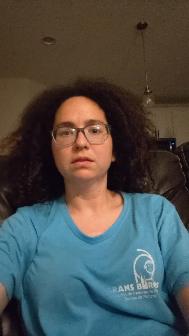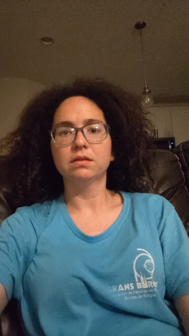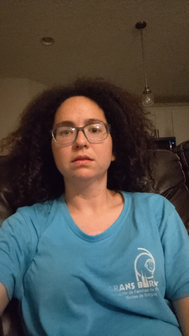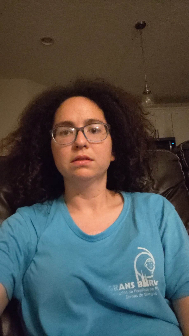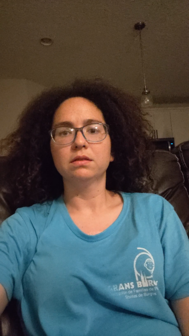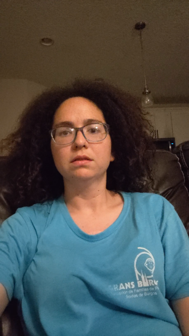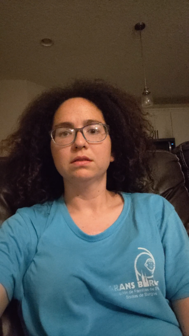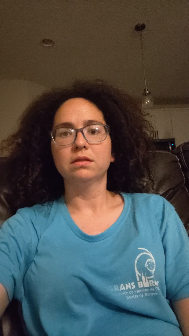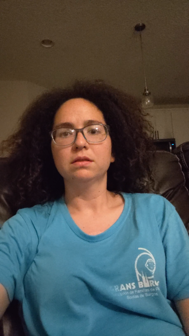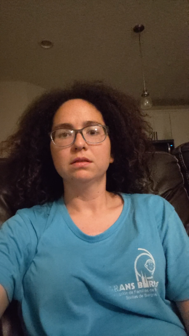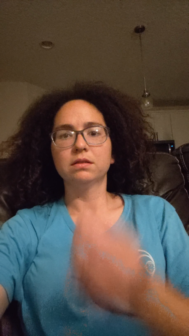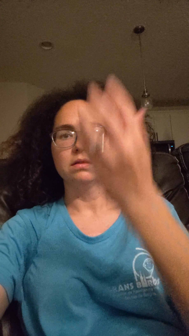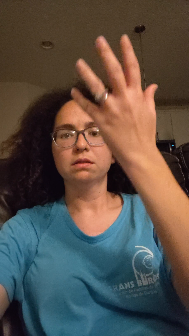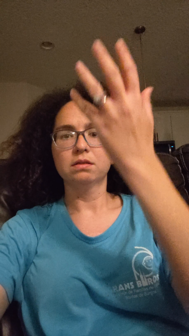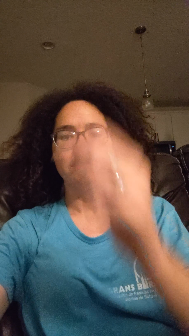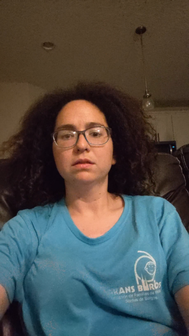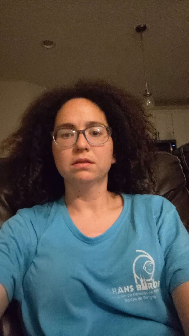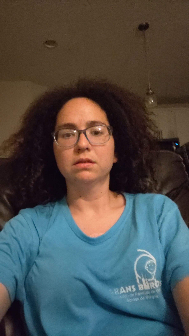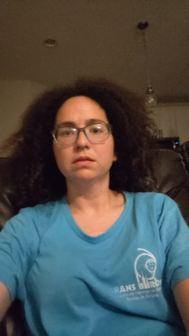plants